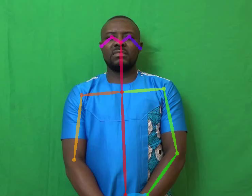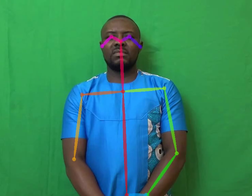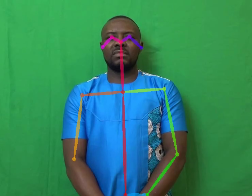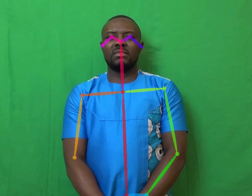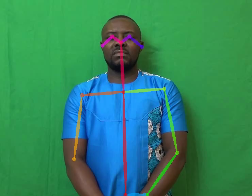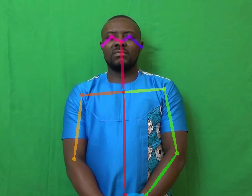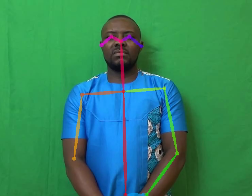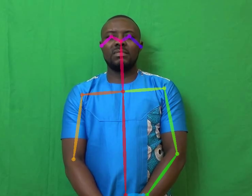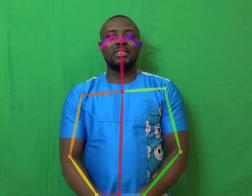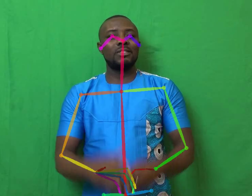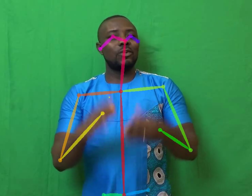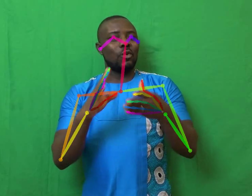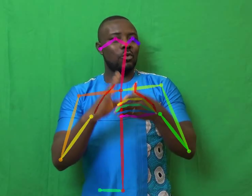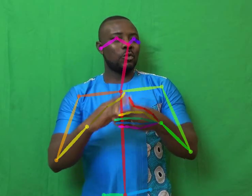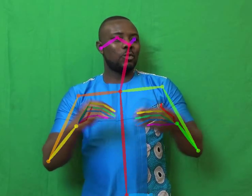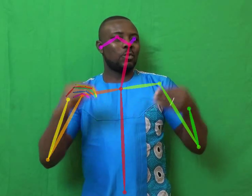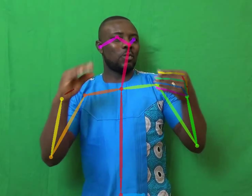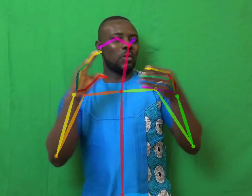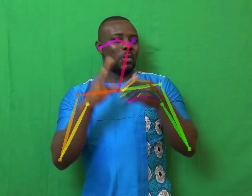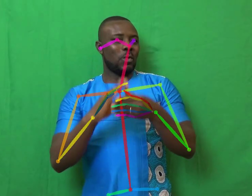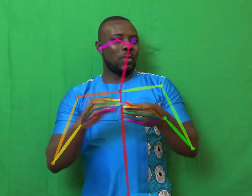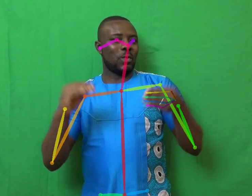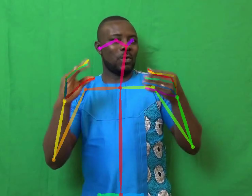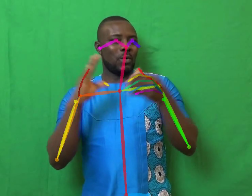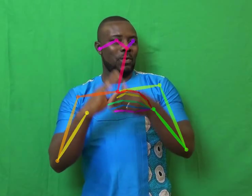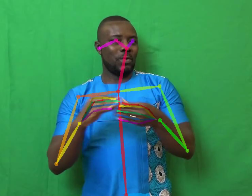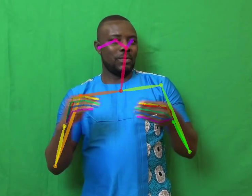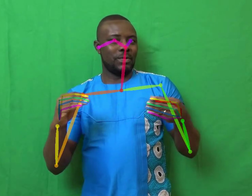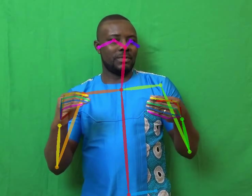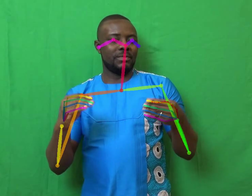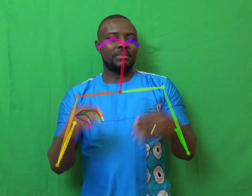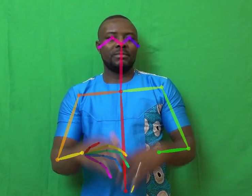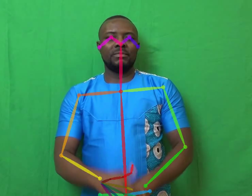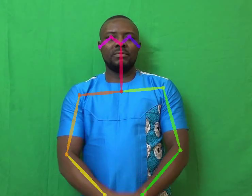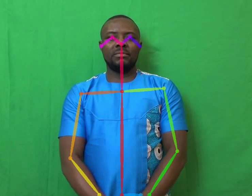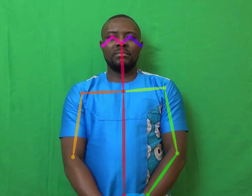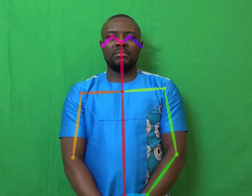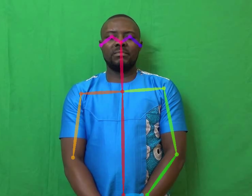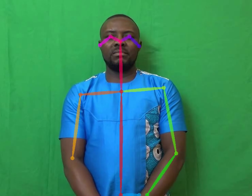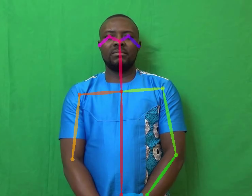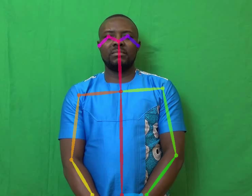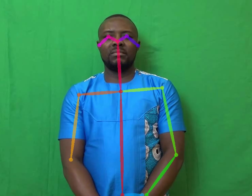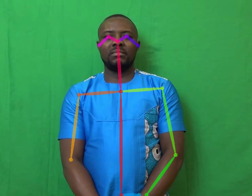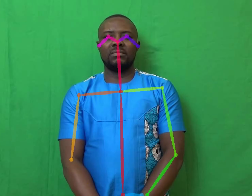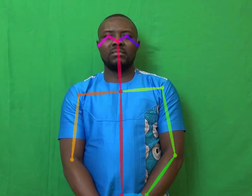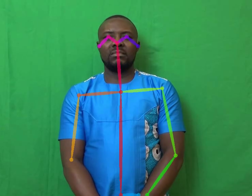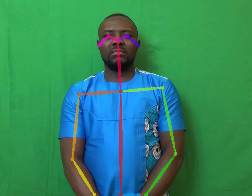story